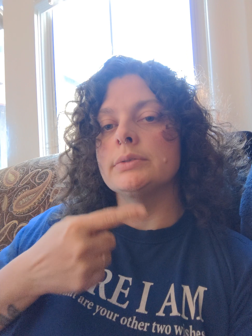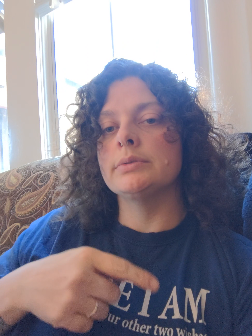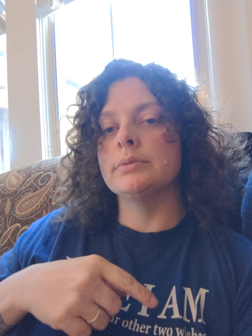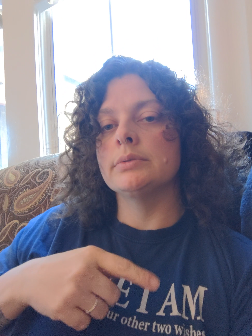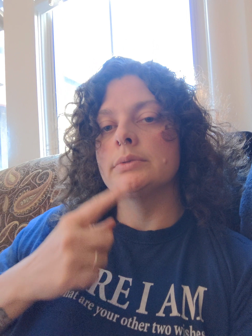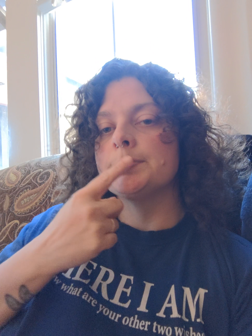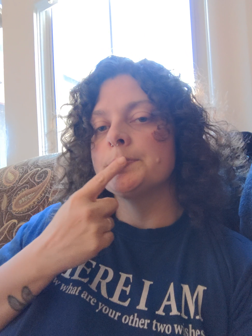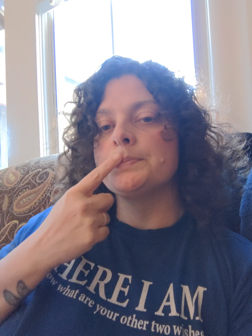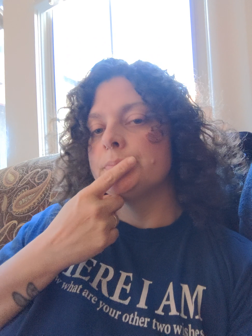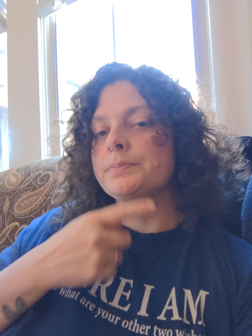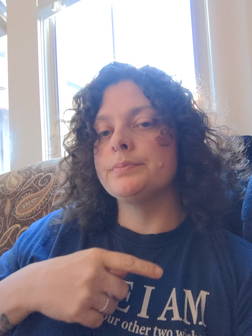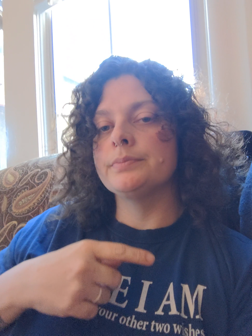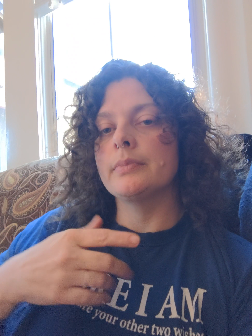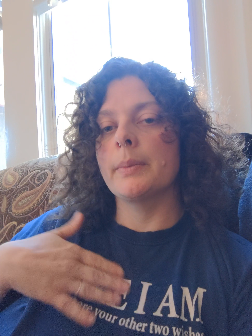lips